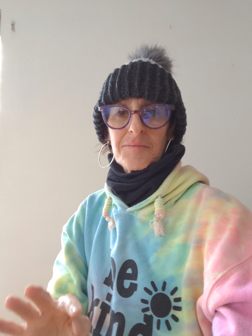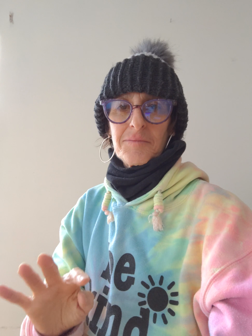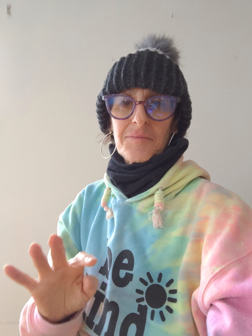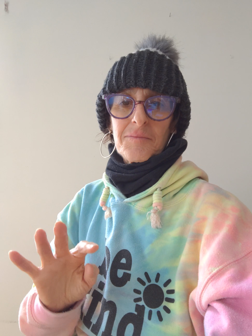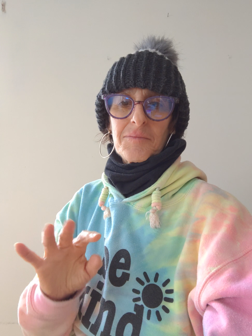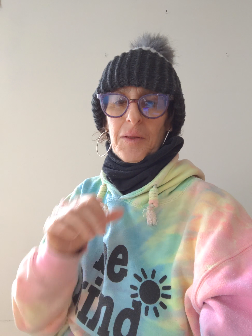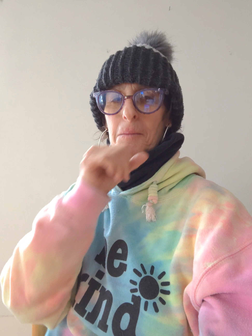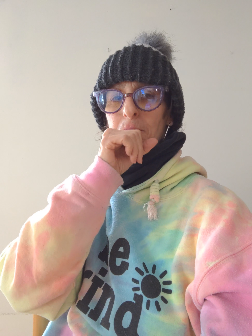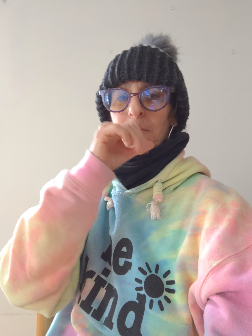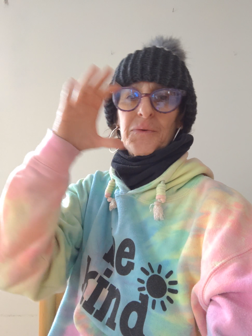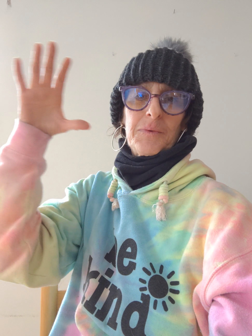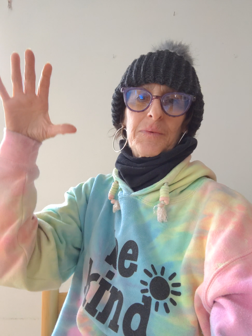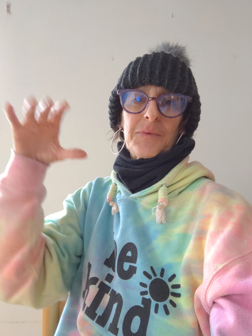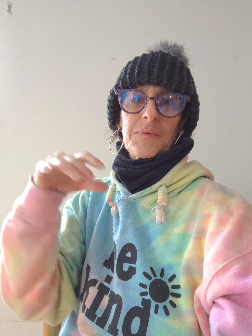balloon